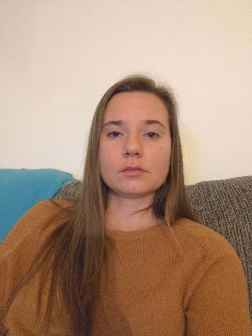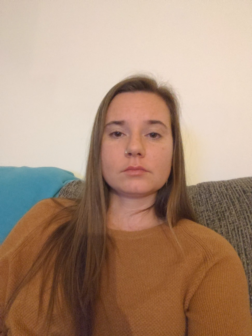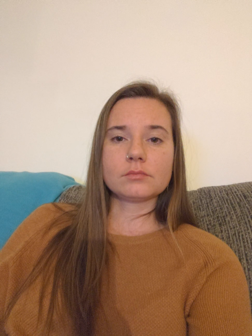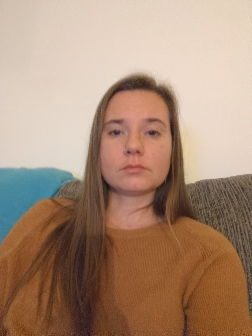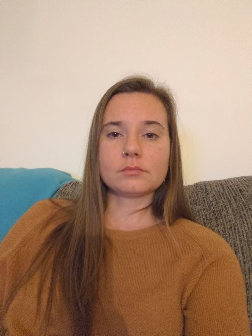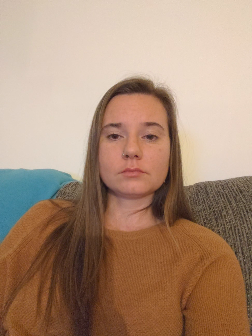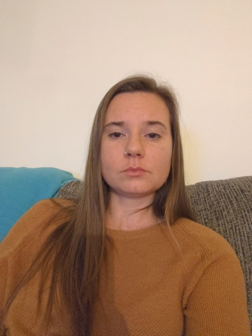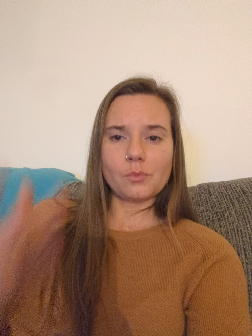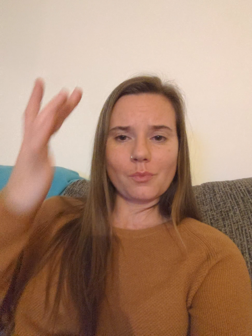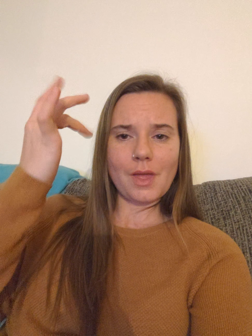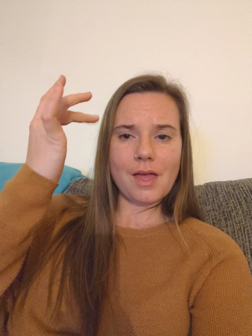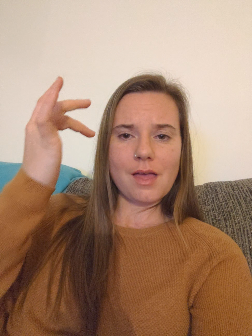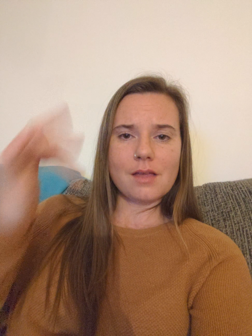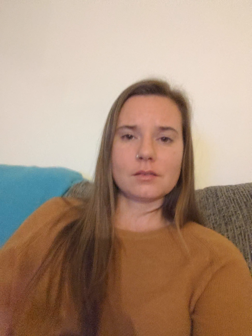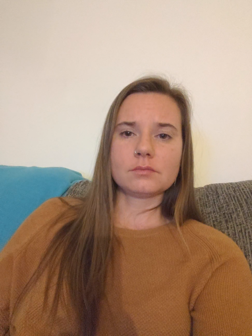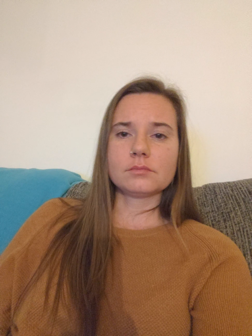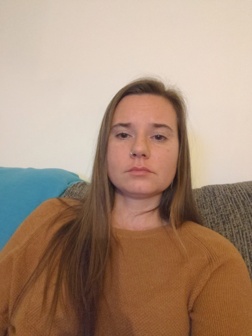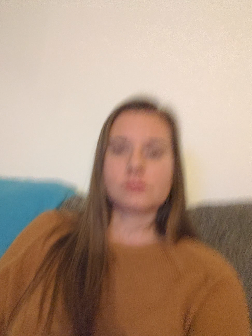why